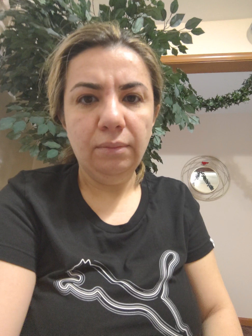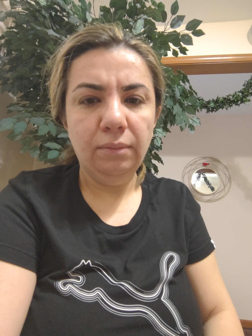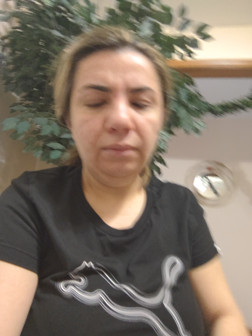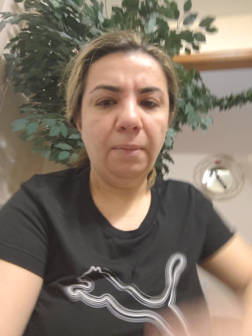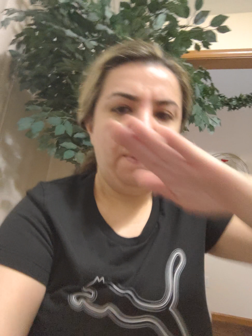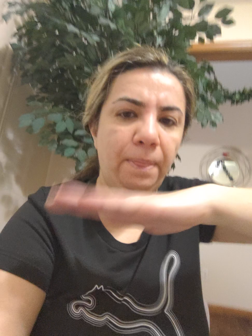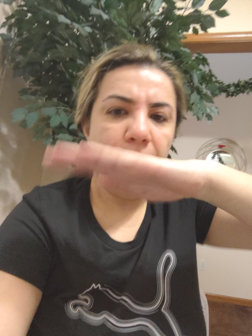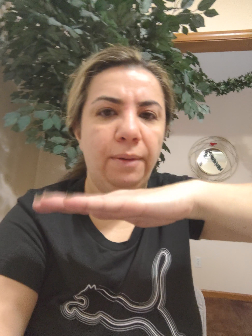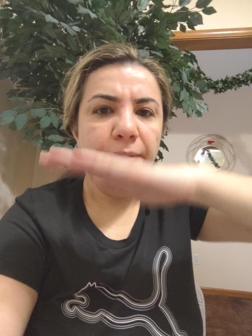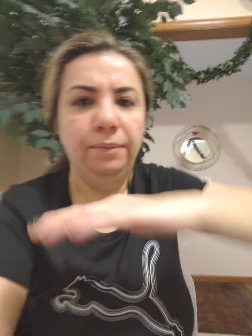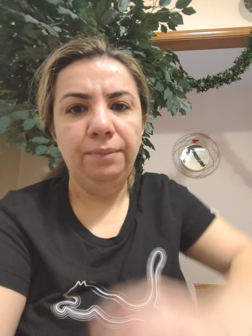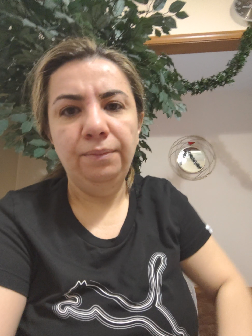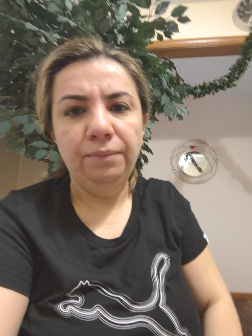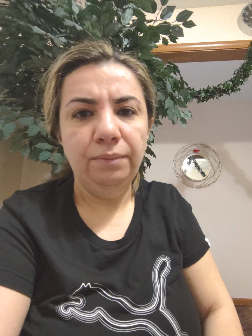table